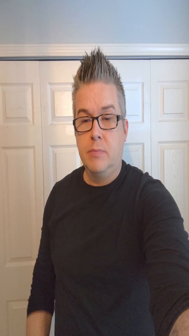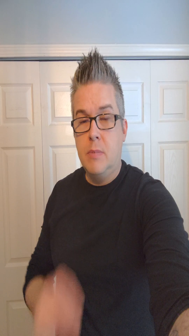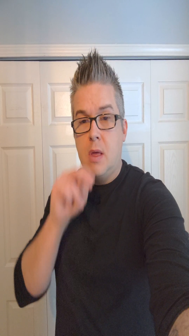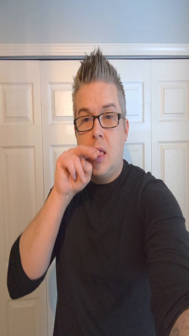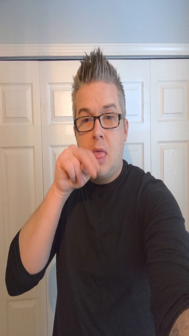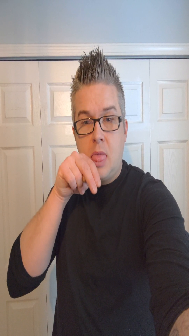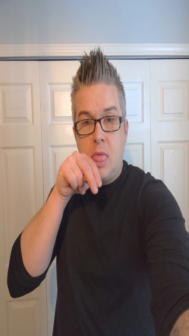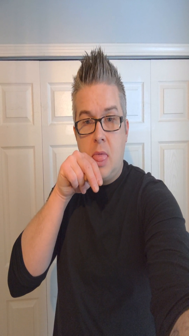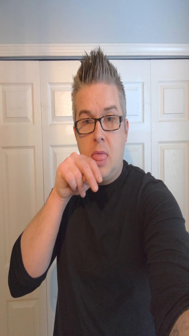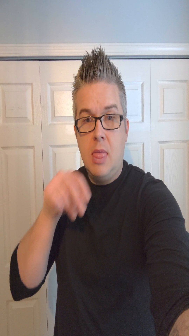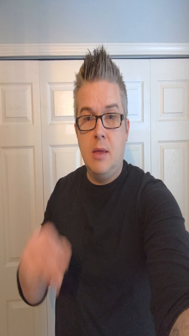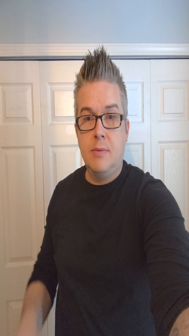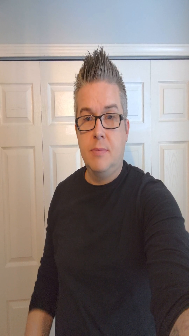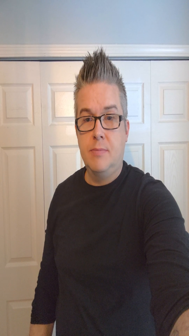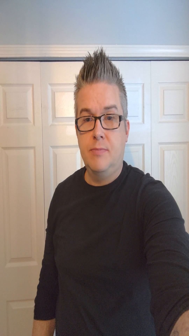tongue